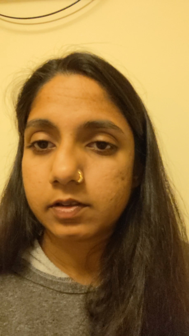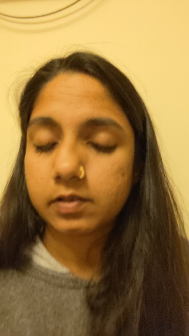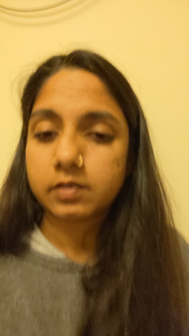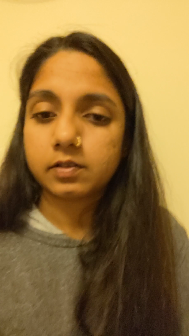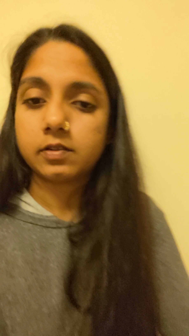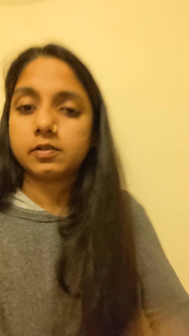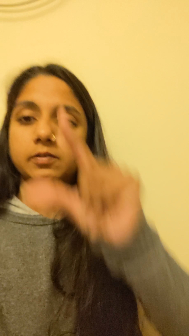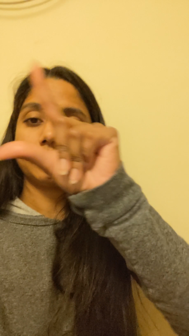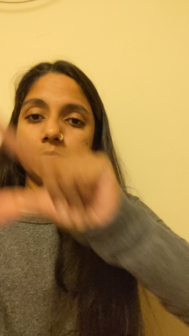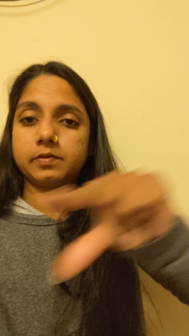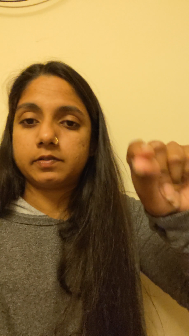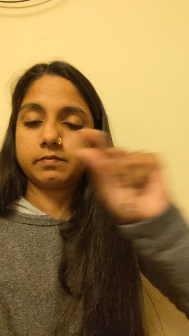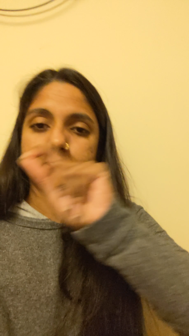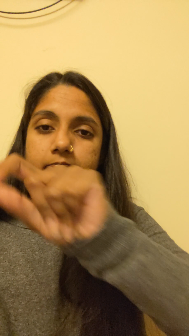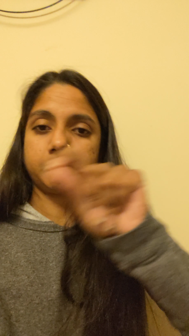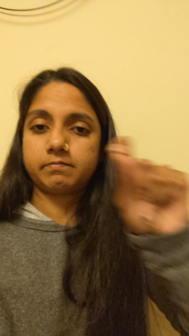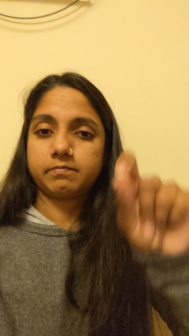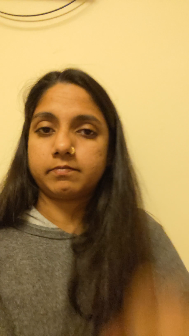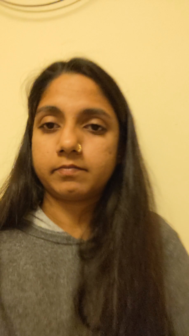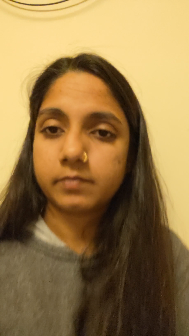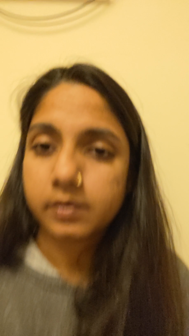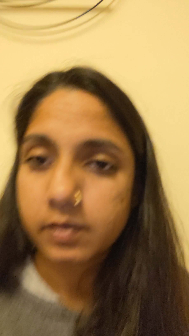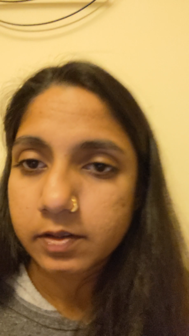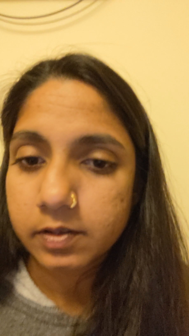peas